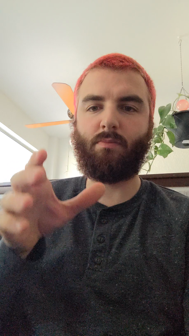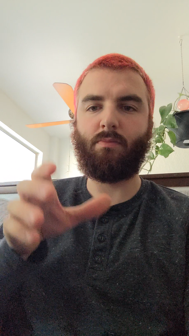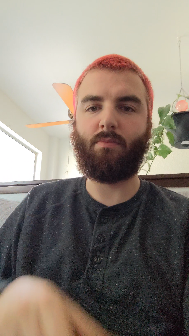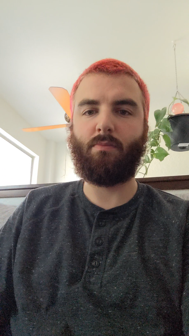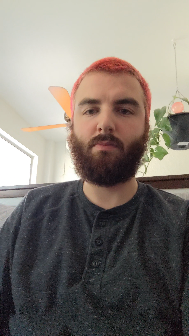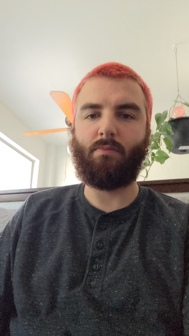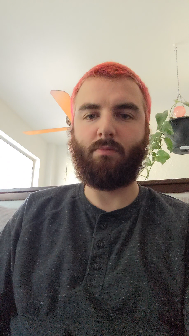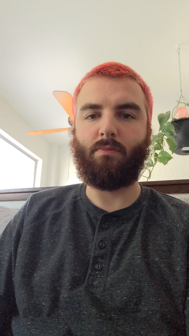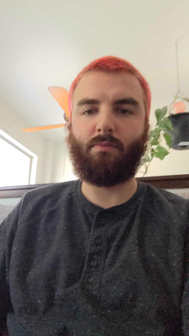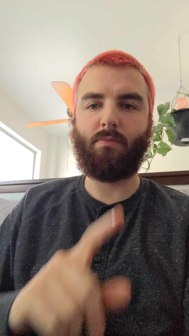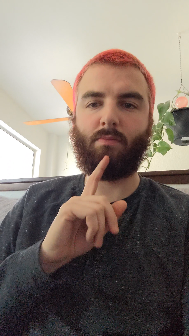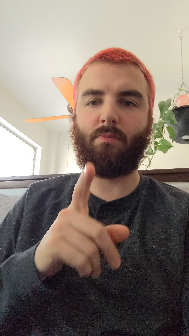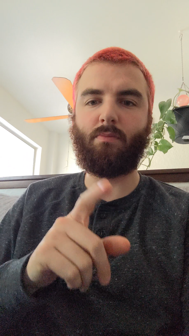is